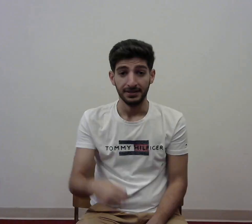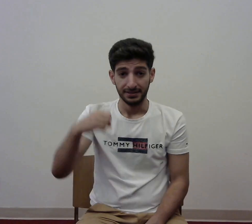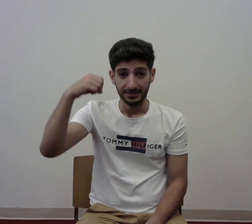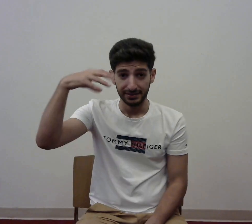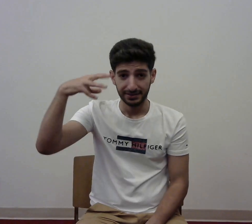işigi